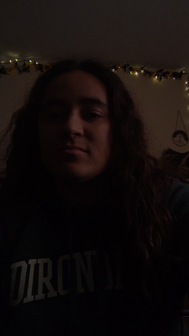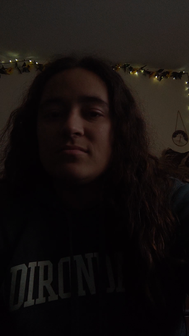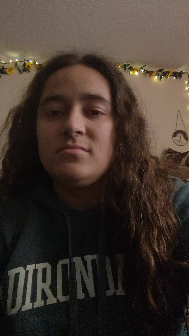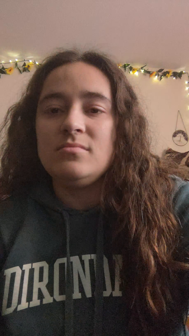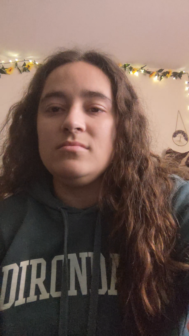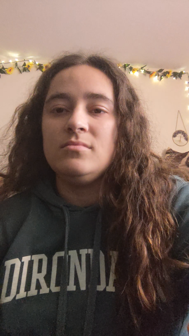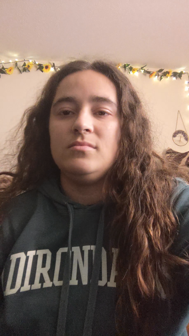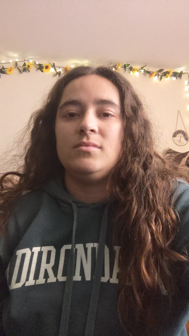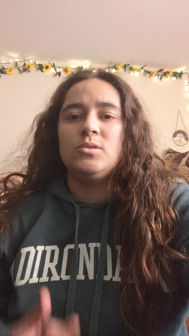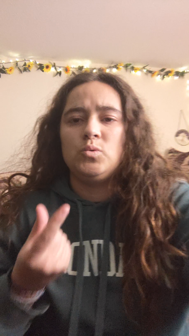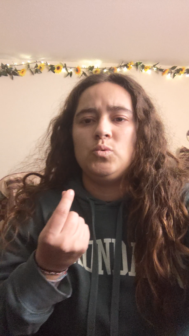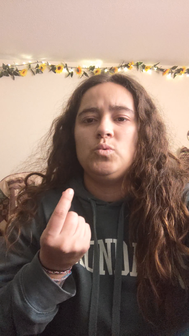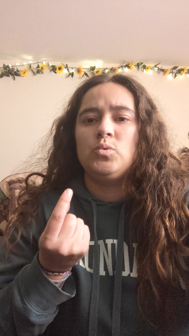do